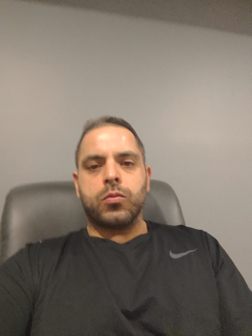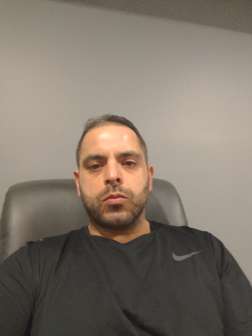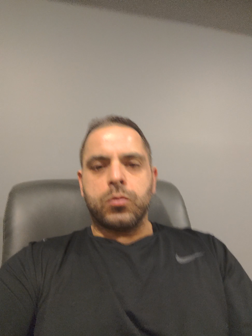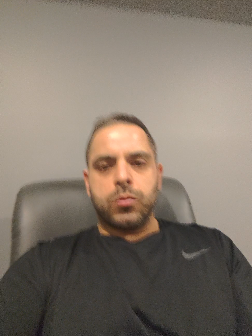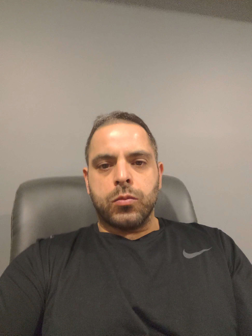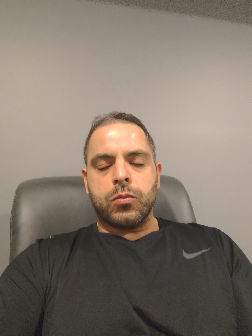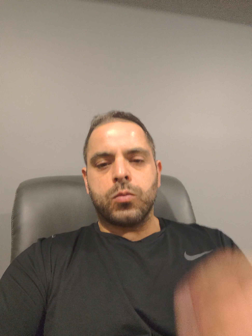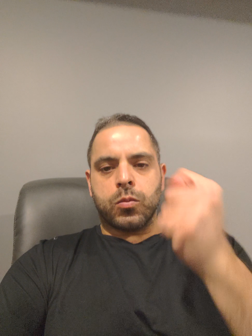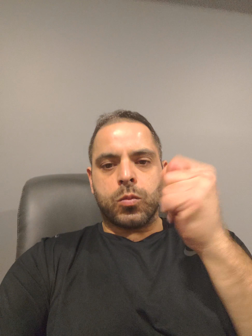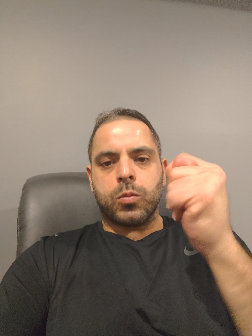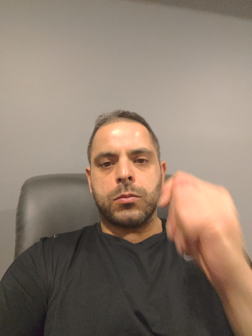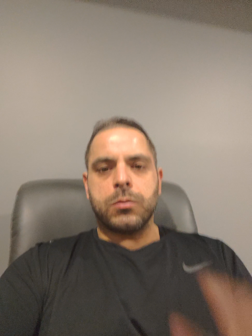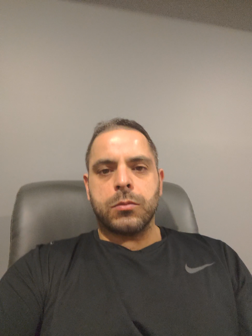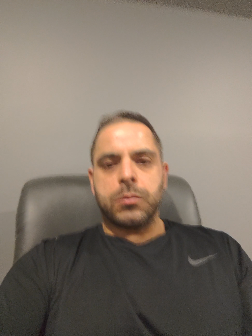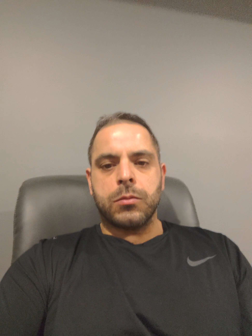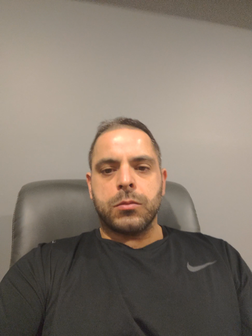toy